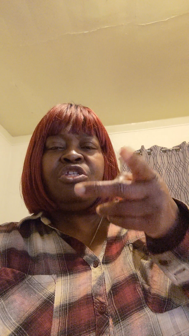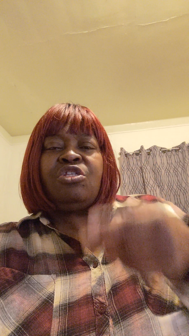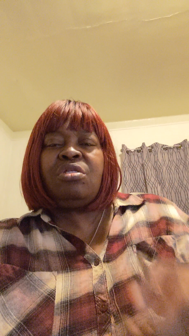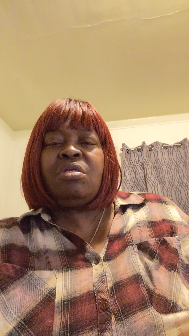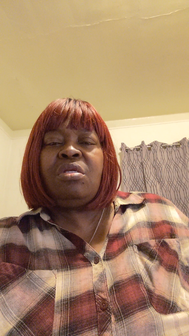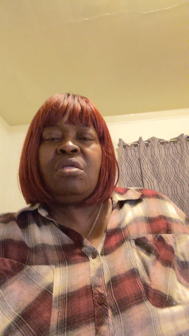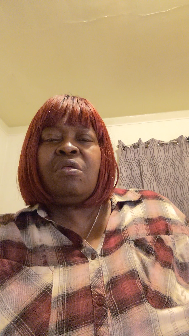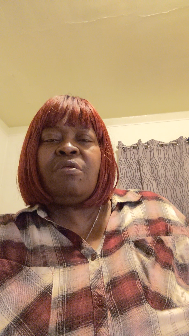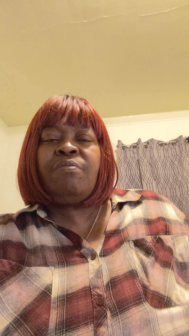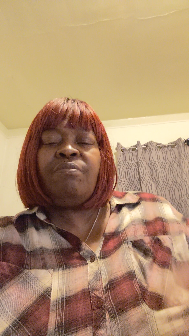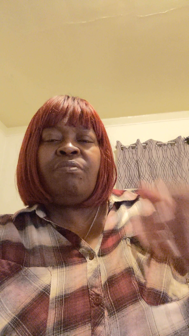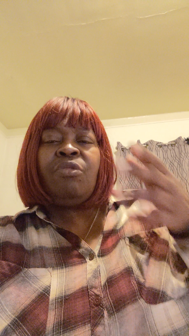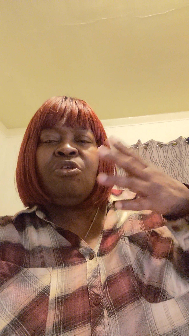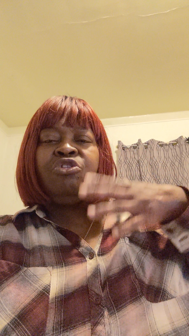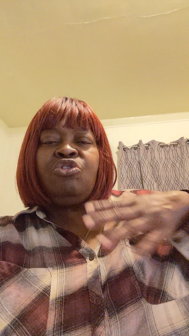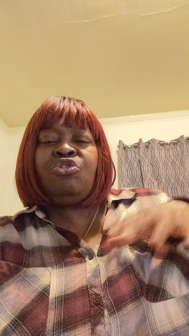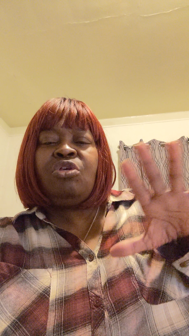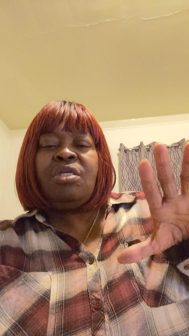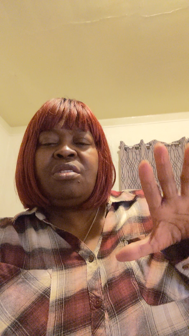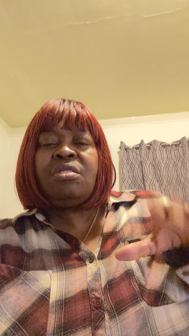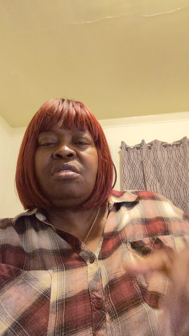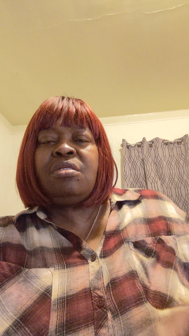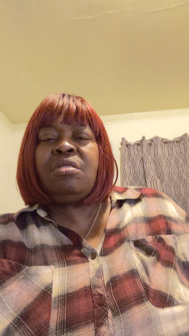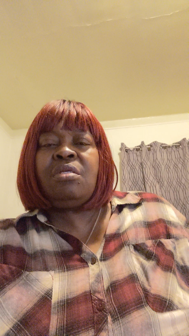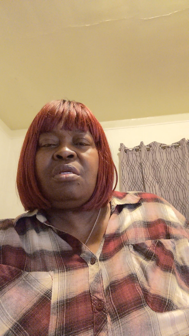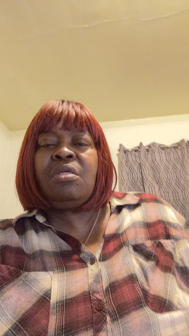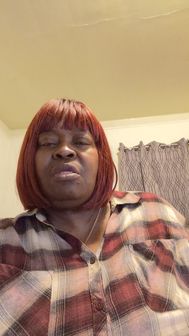dress